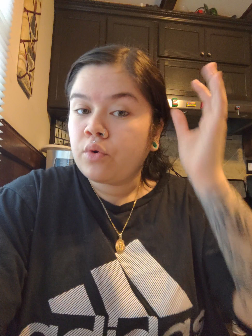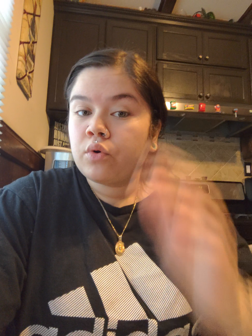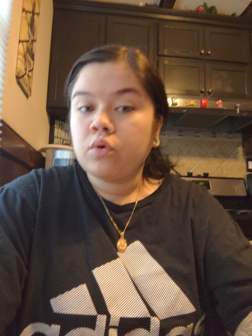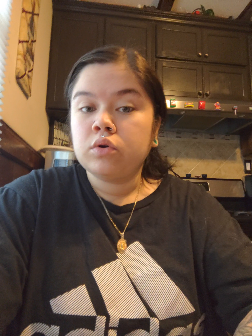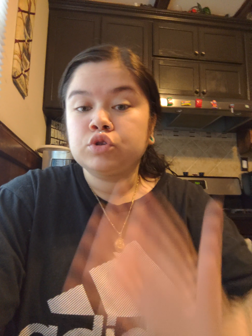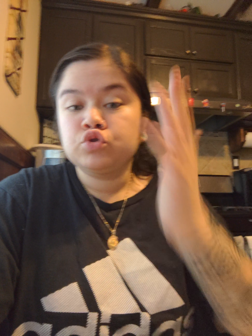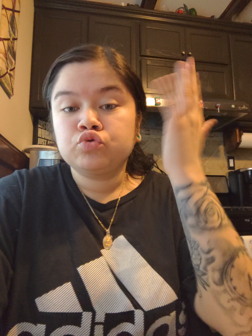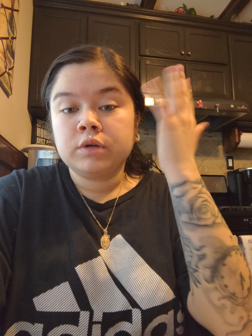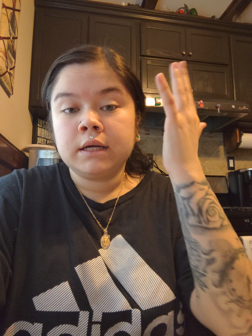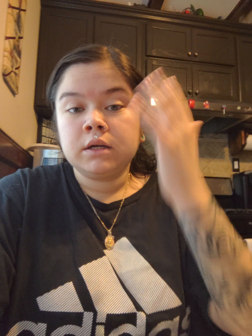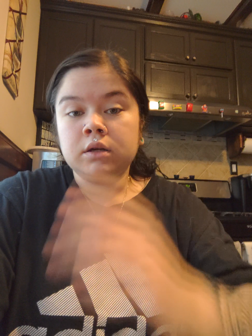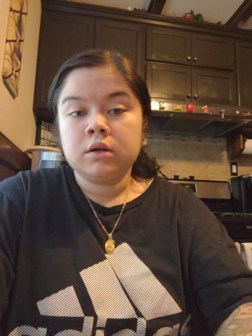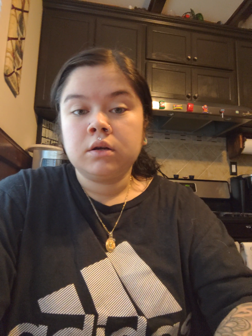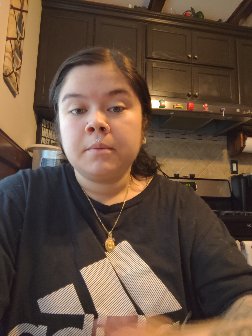tree